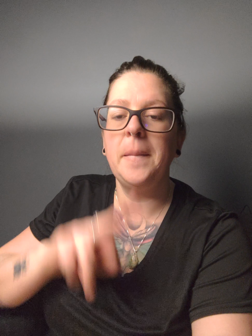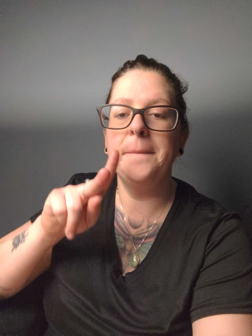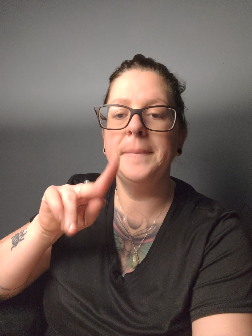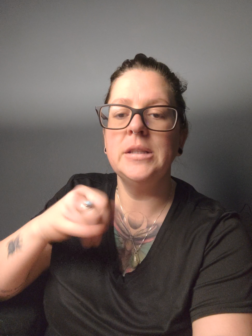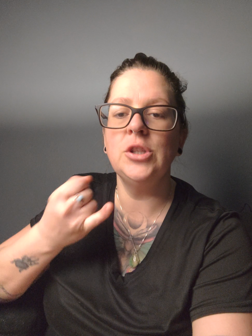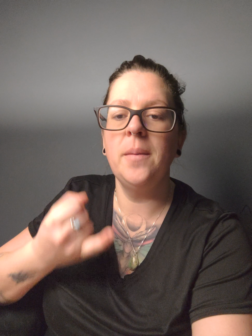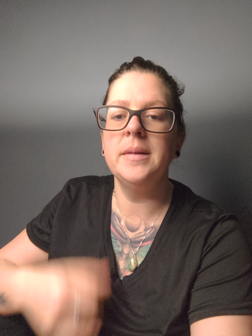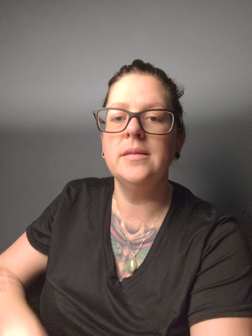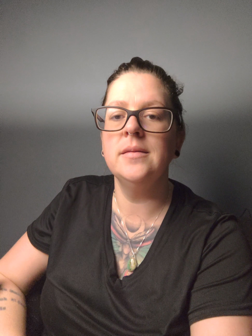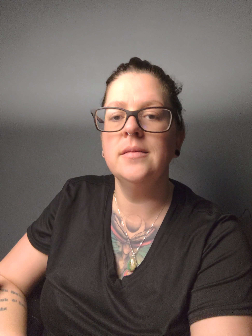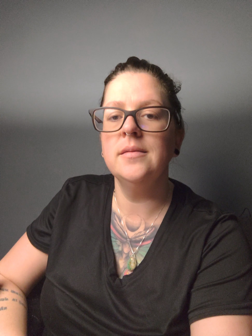pajamas